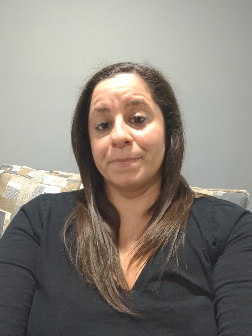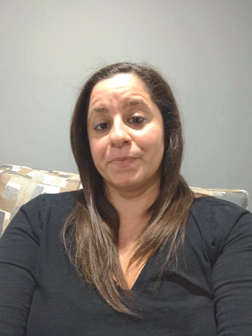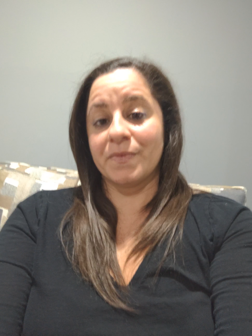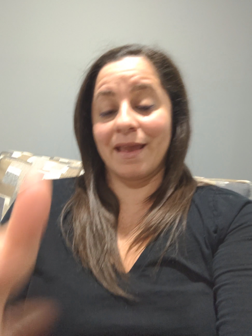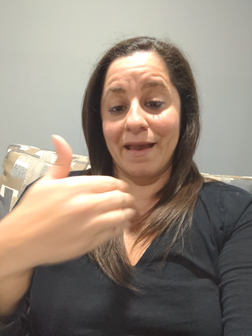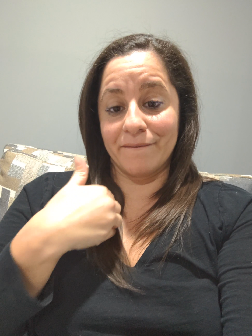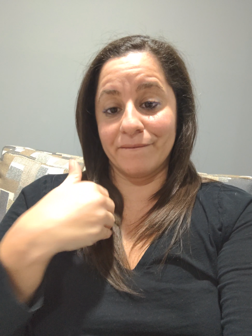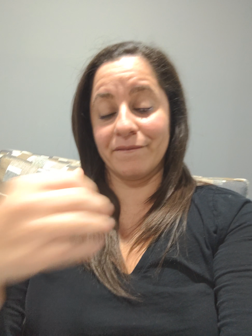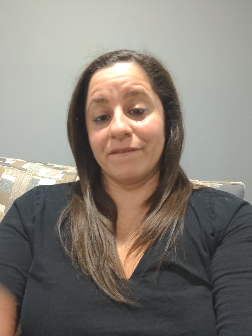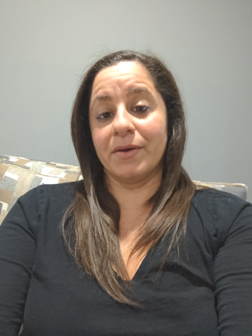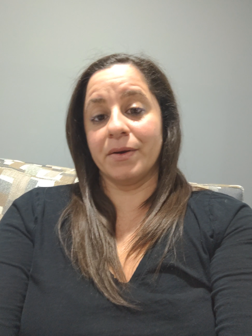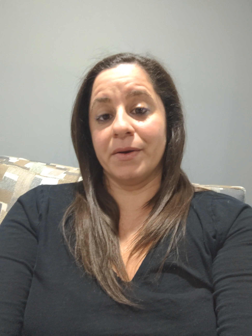have